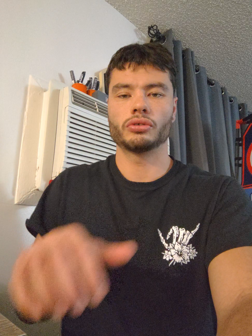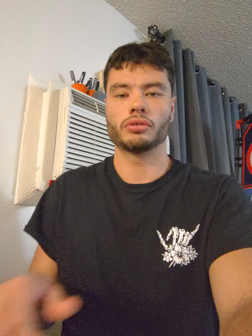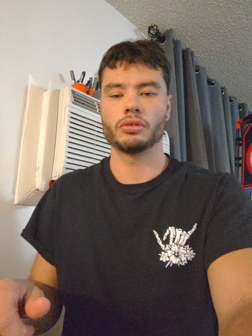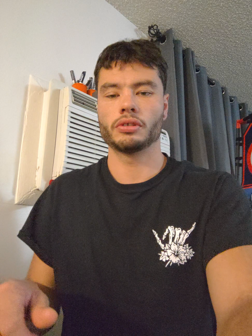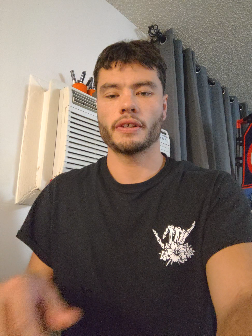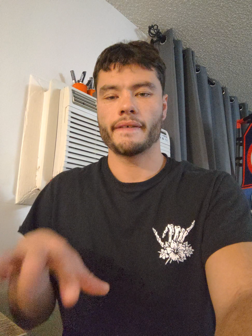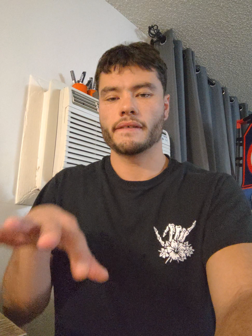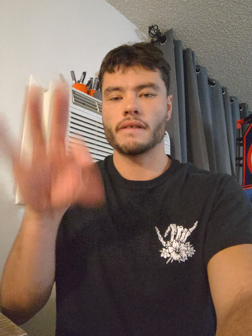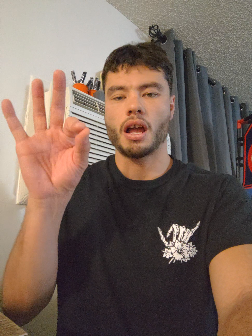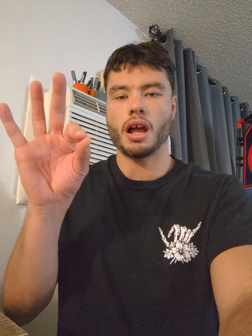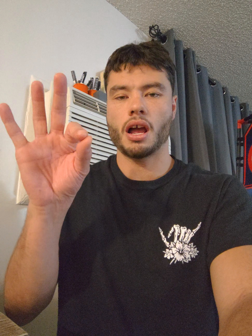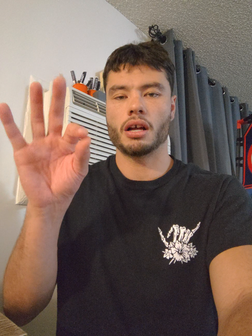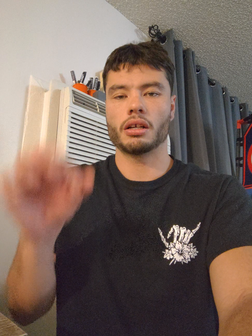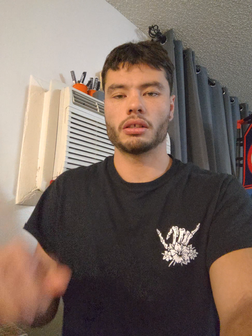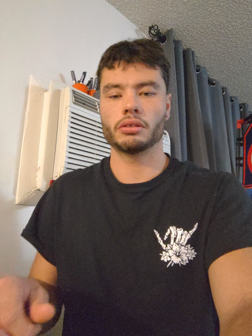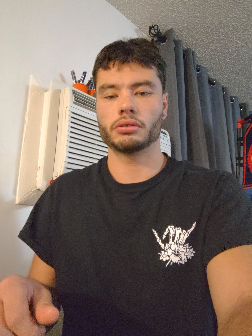find